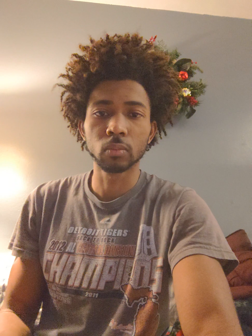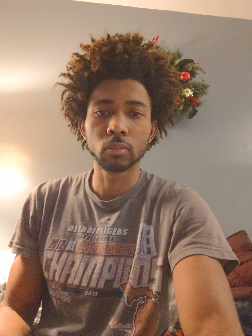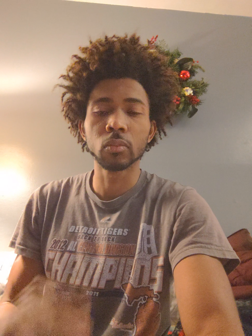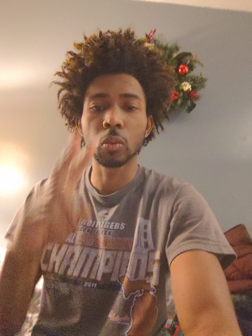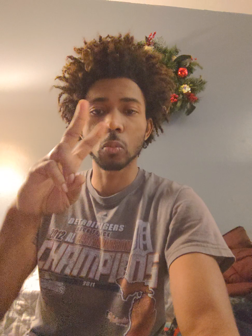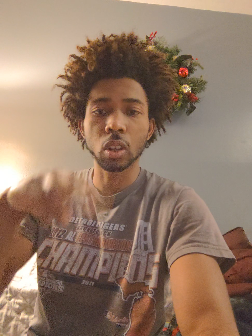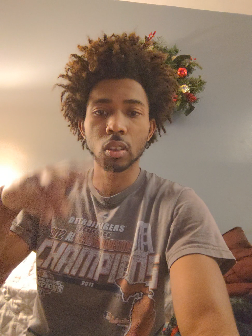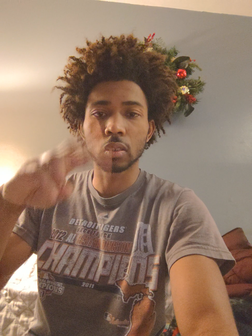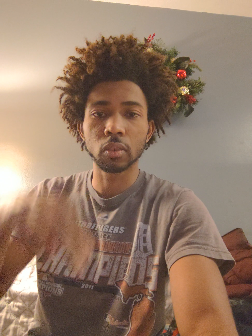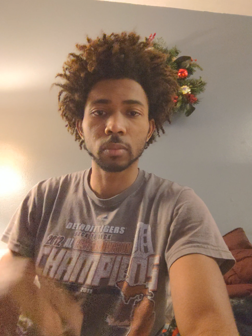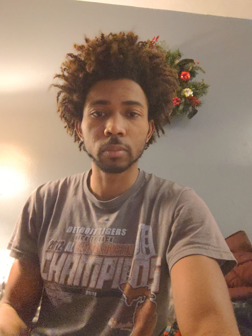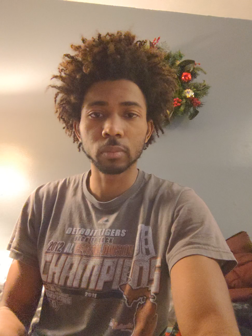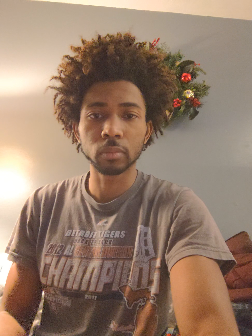read